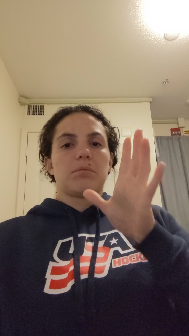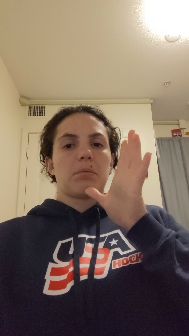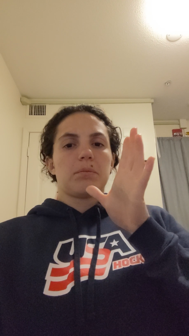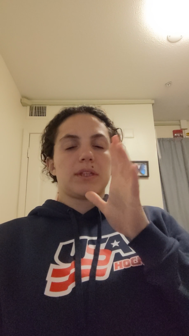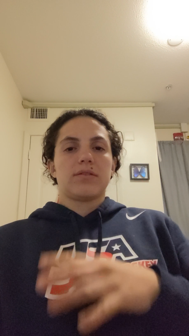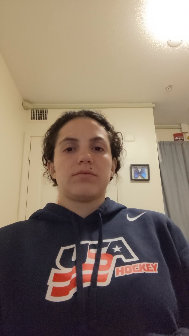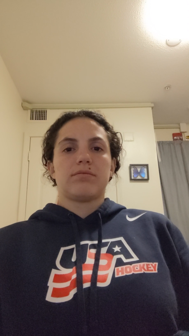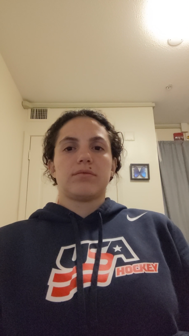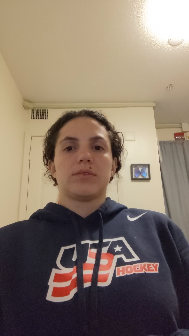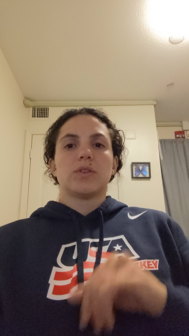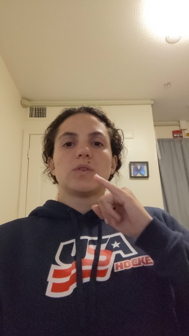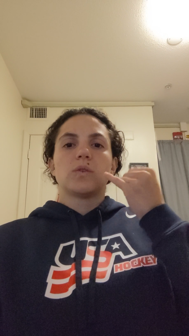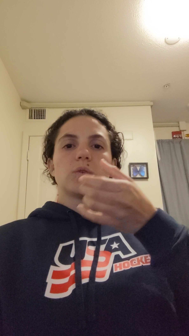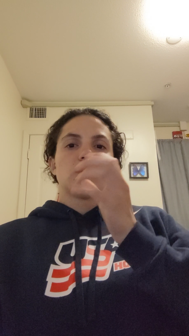juice